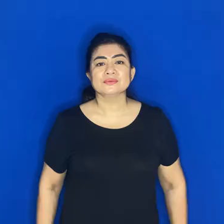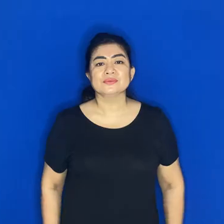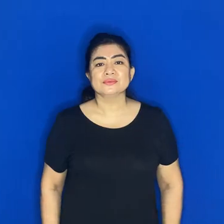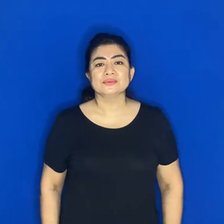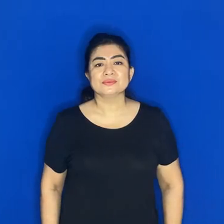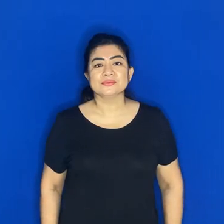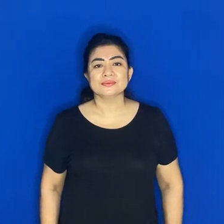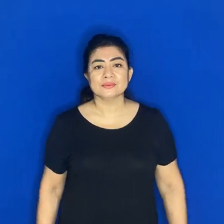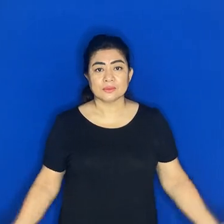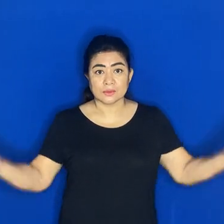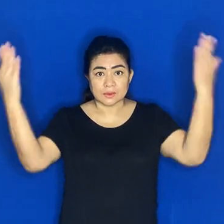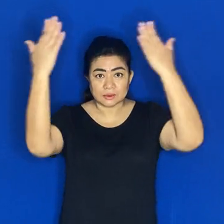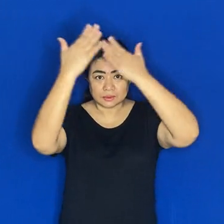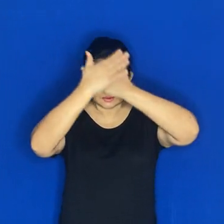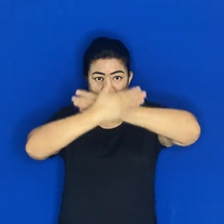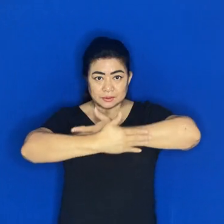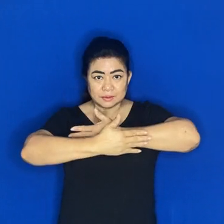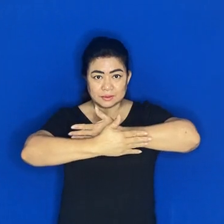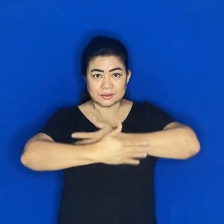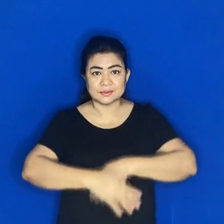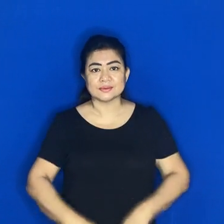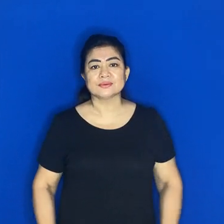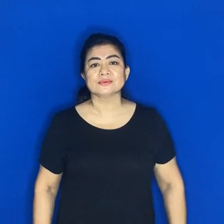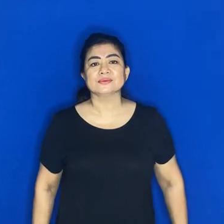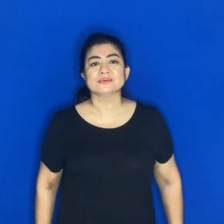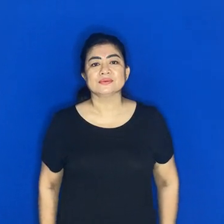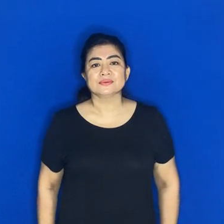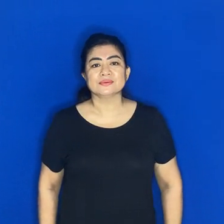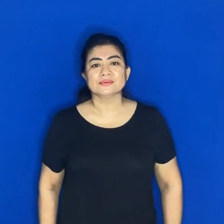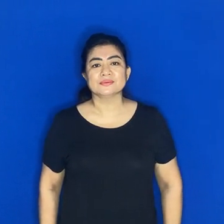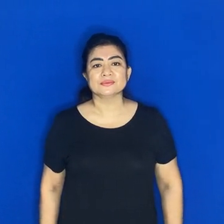dark